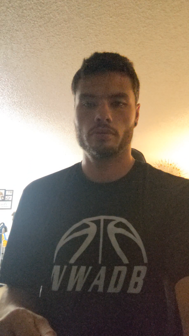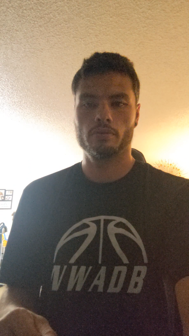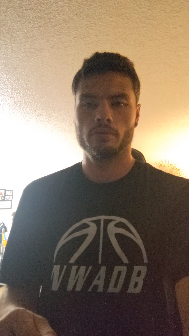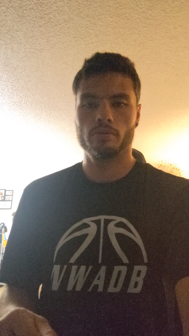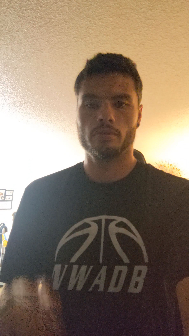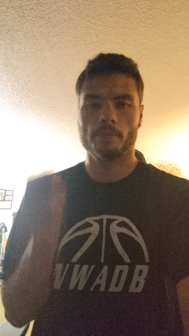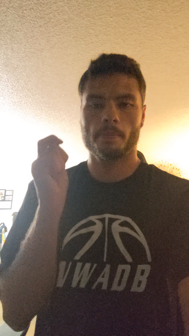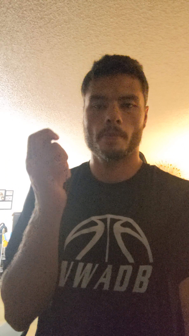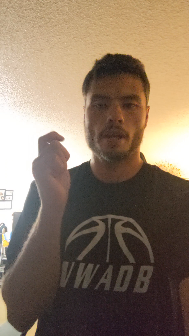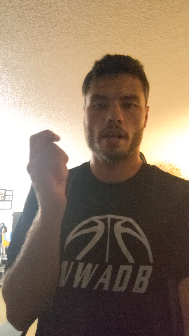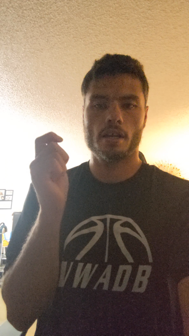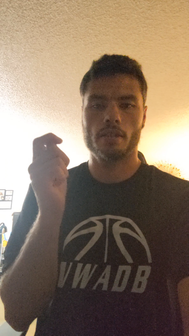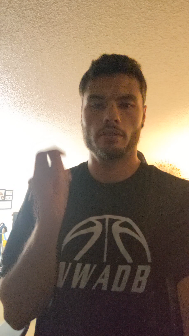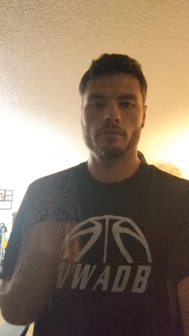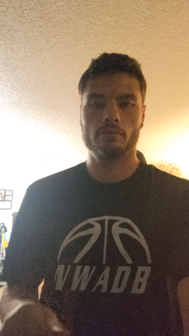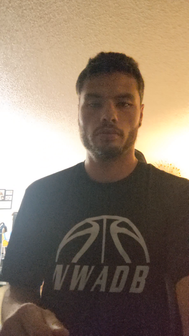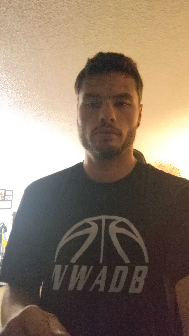bat